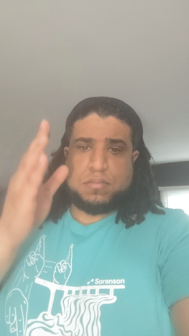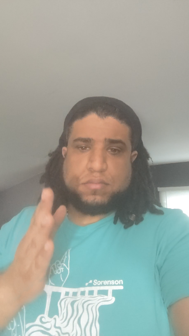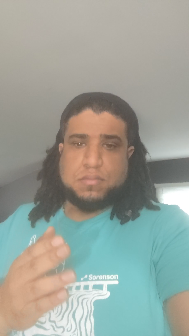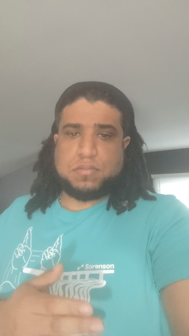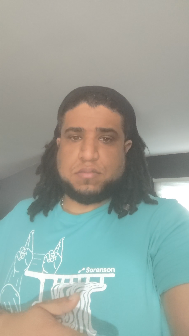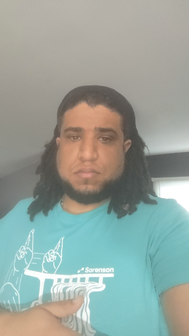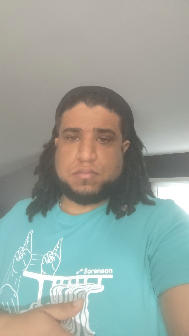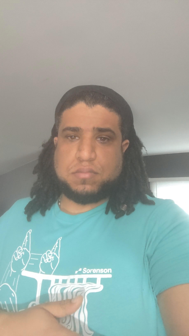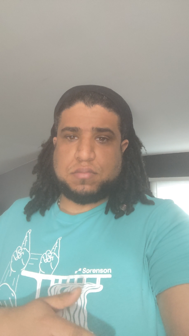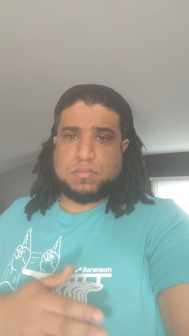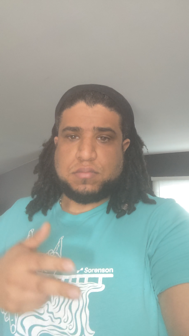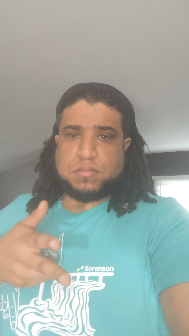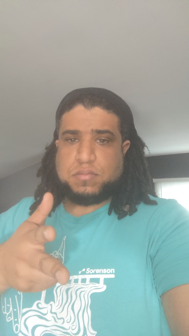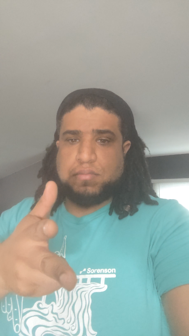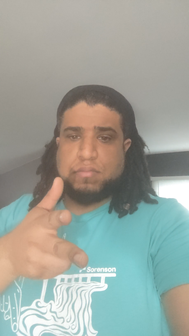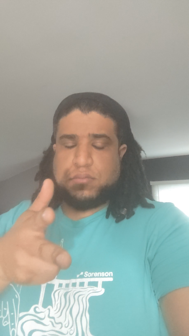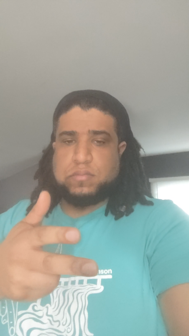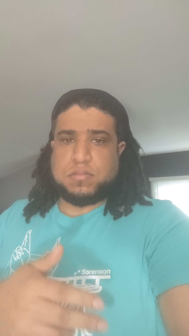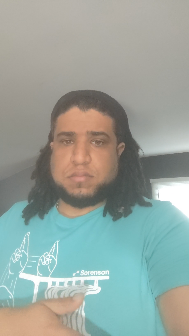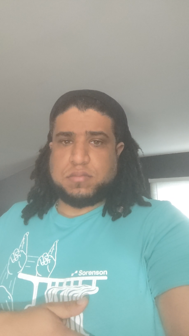garage